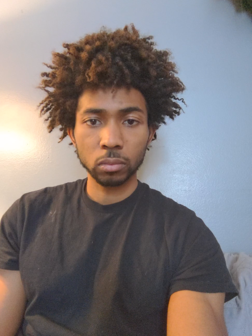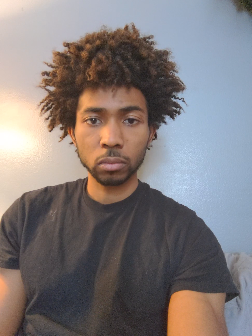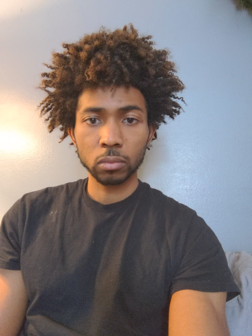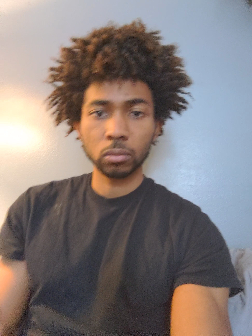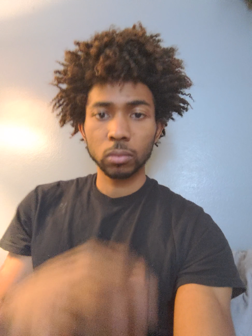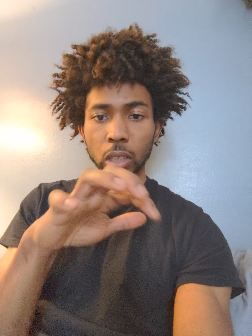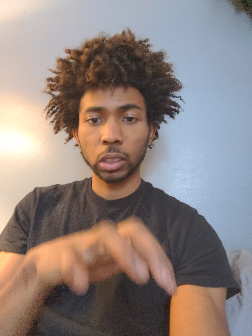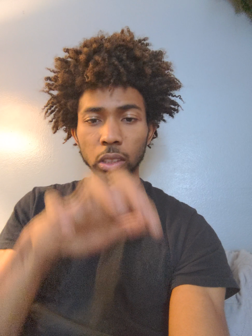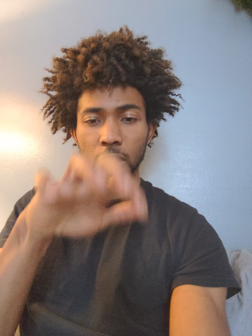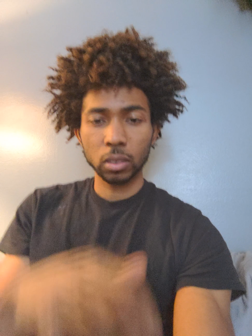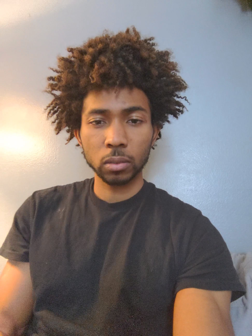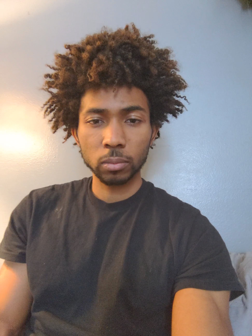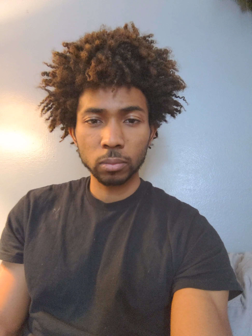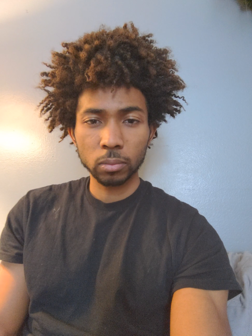alligator